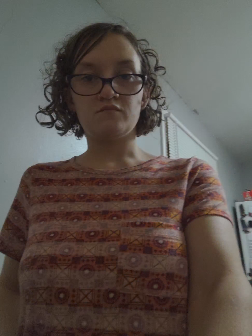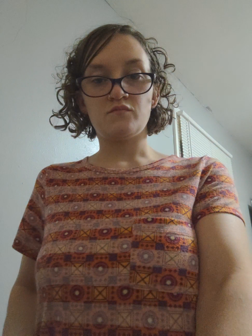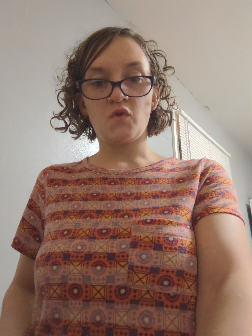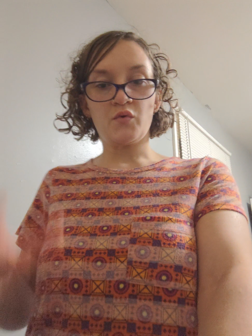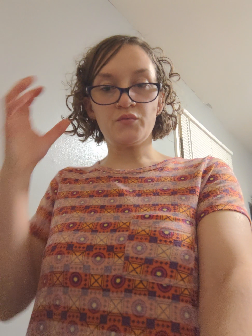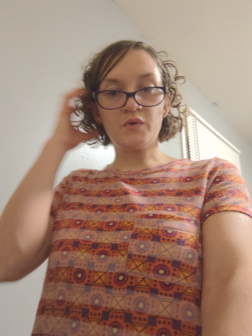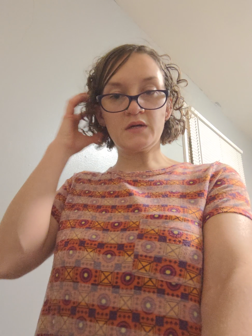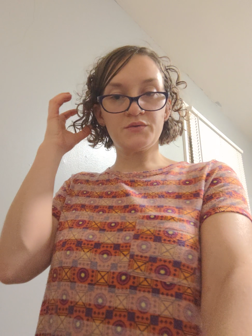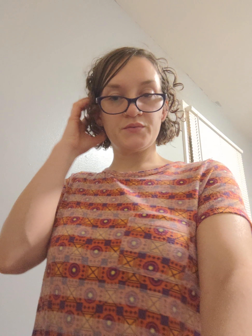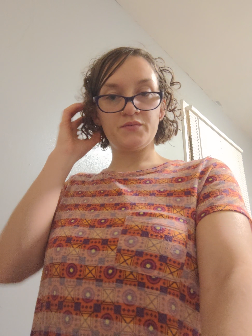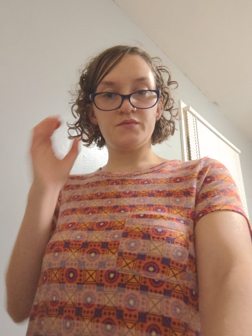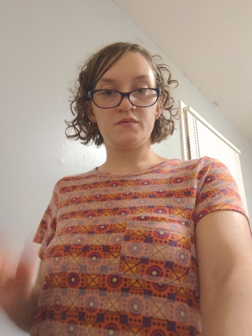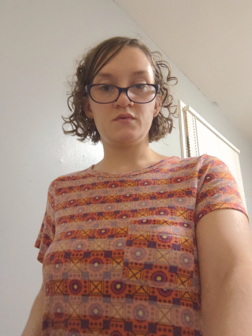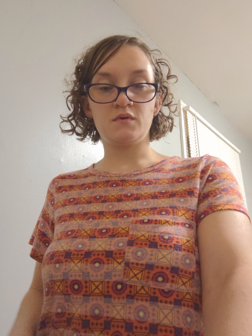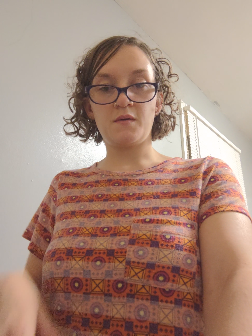radio